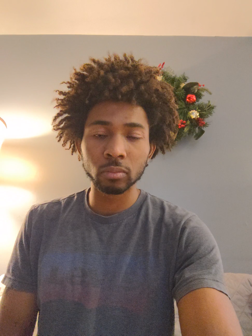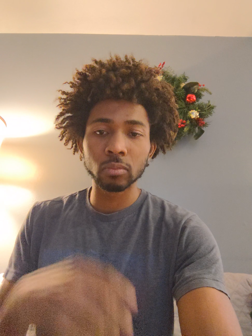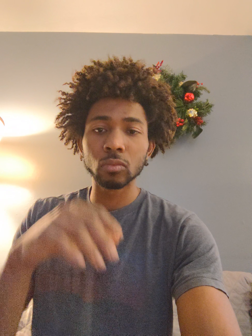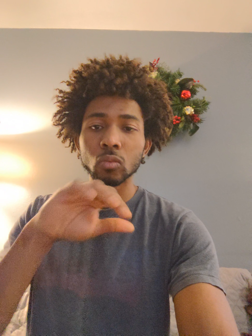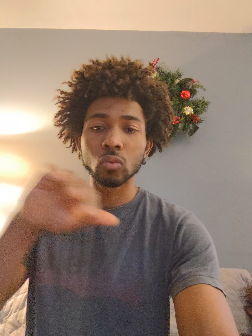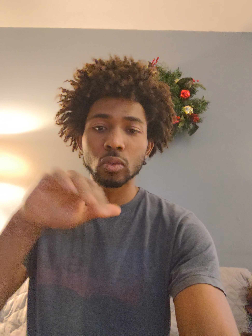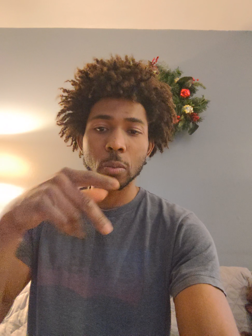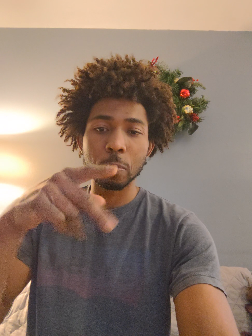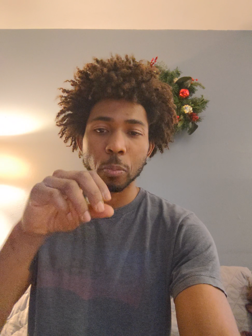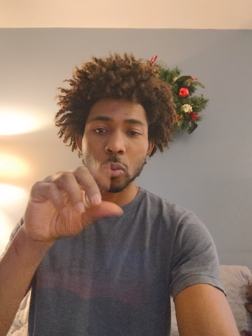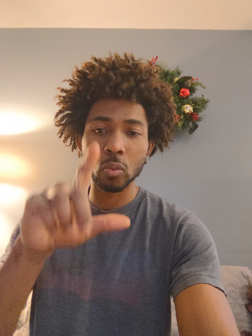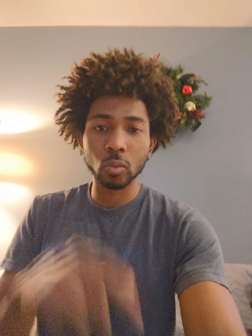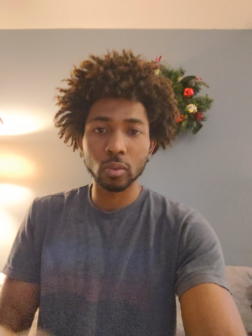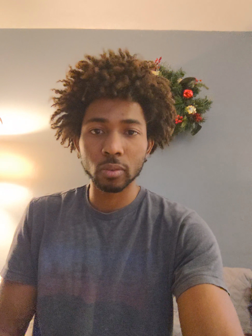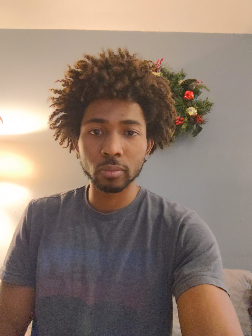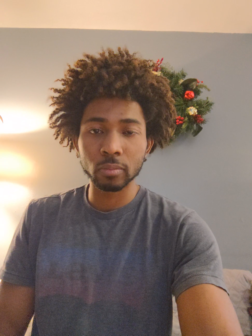pool